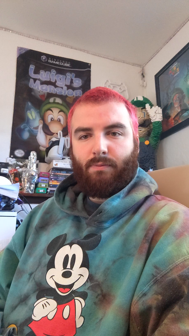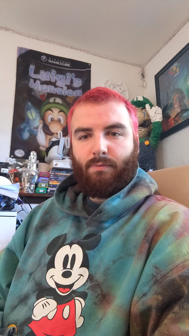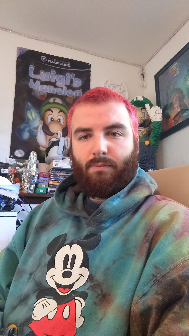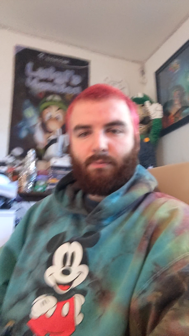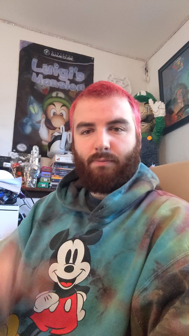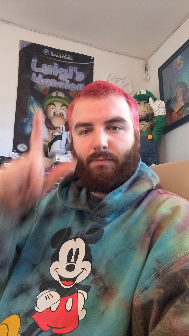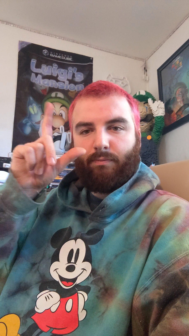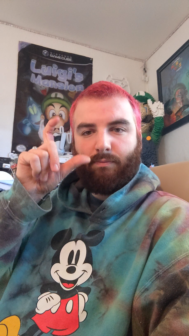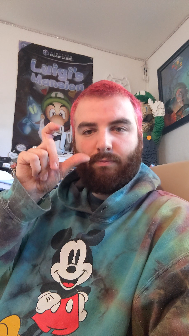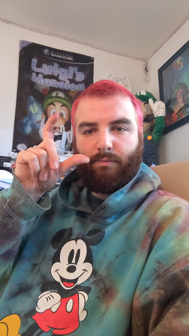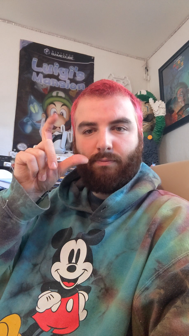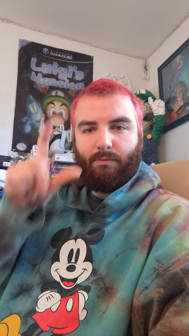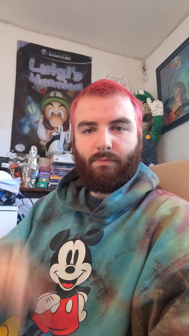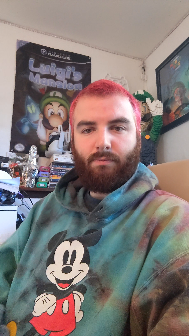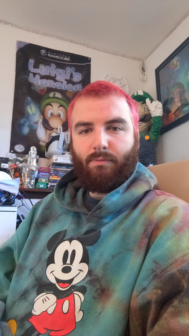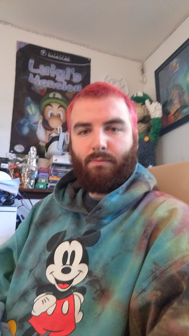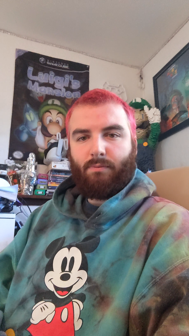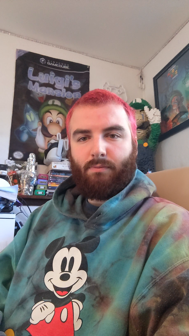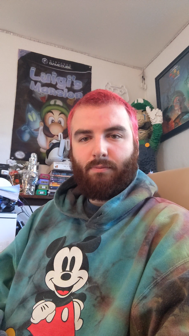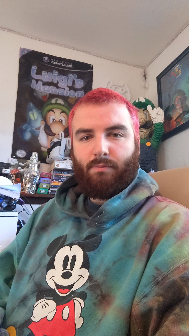camera